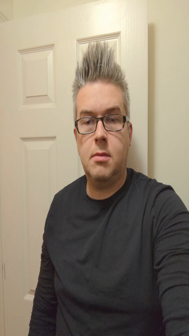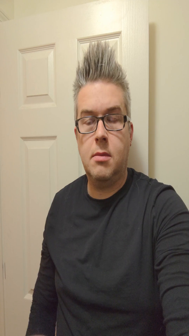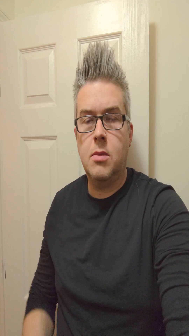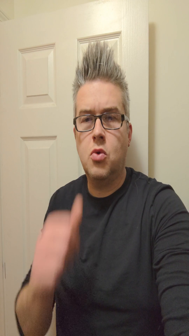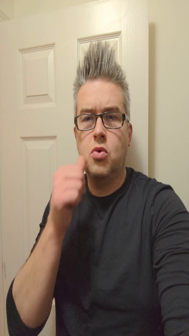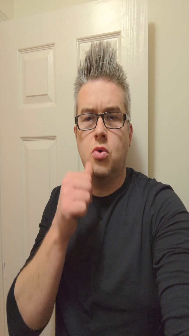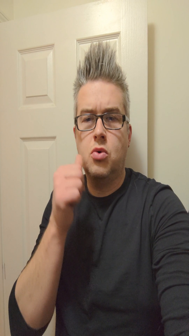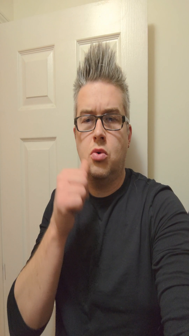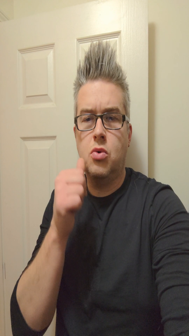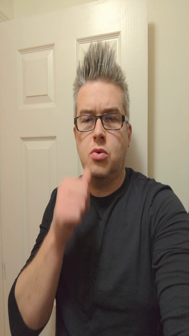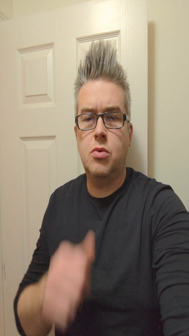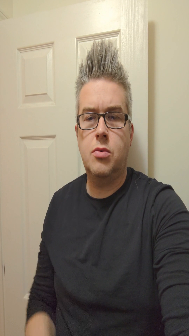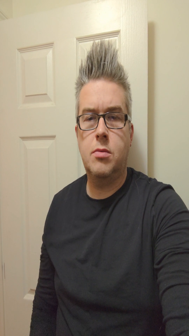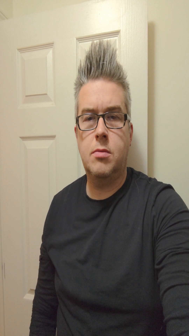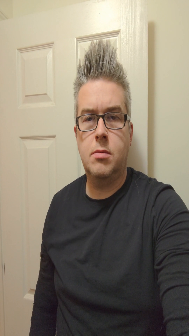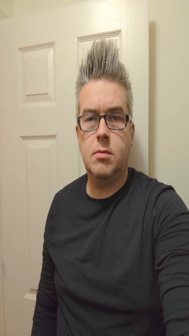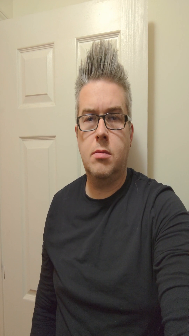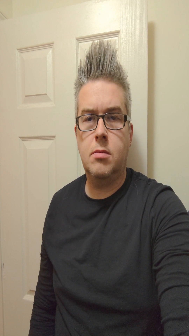girl